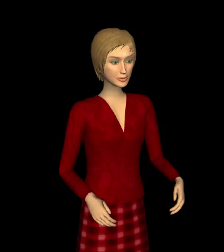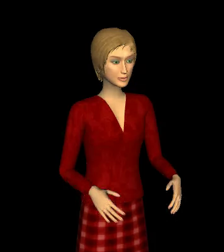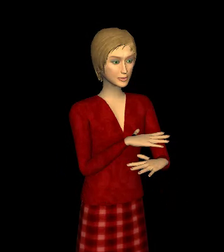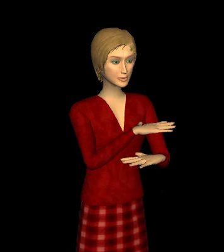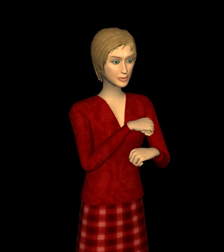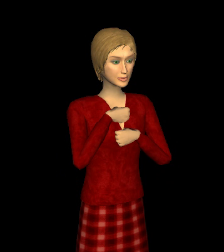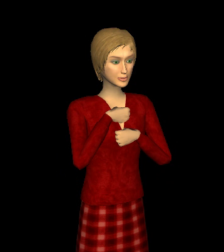يعترف